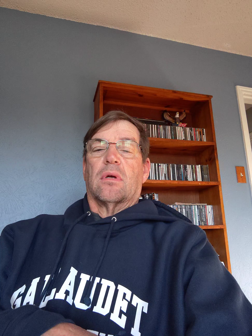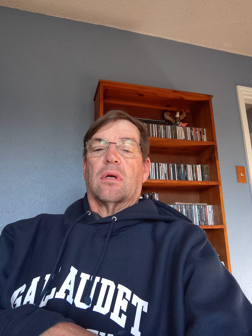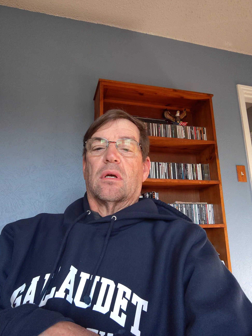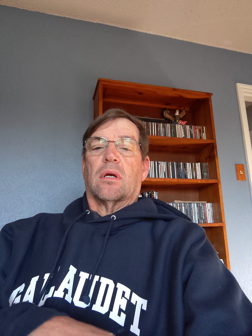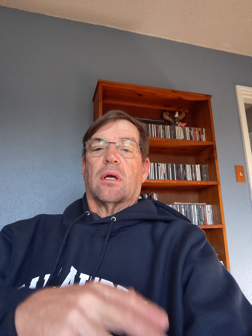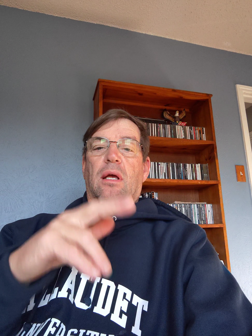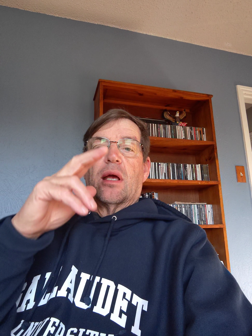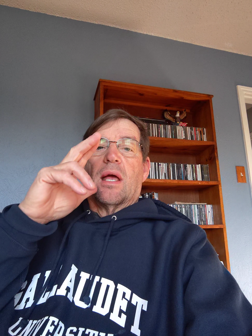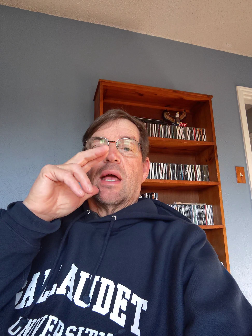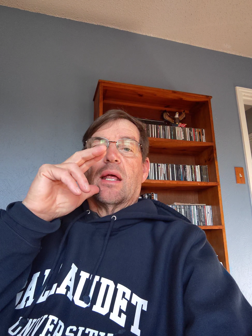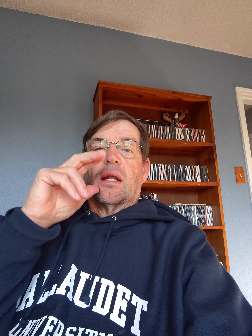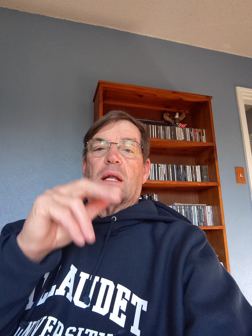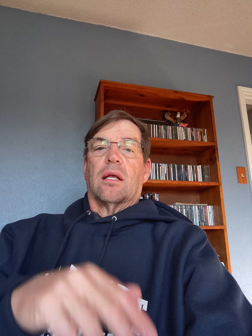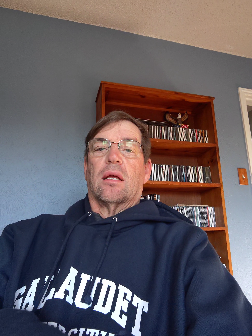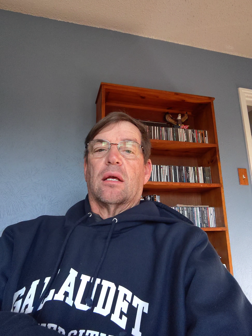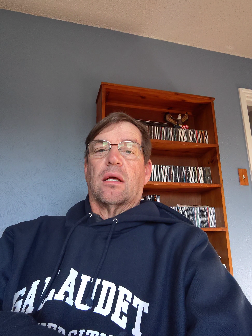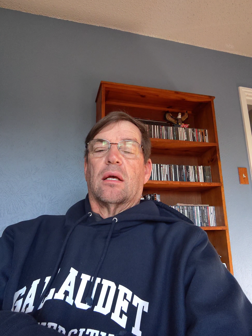hen